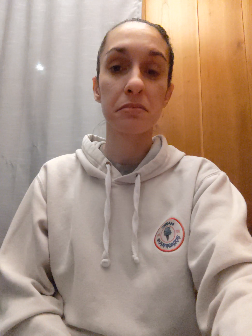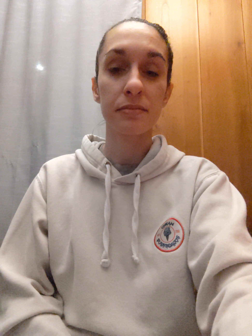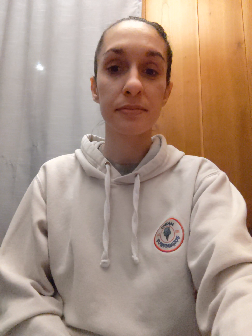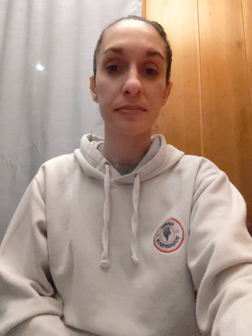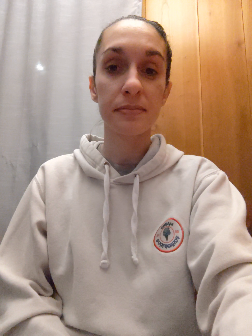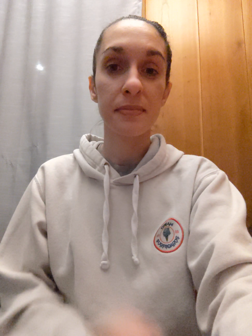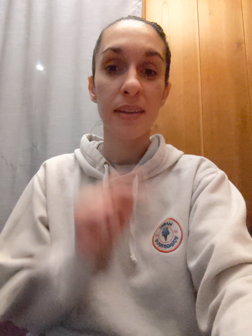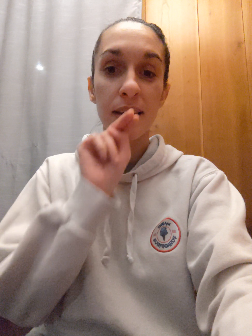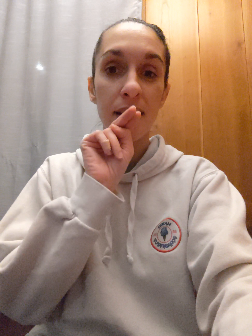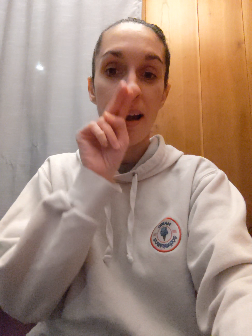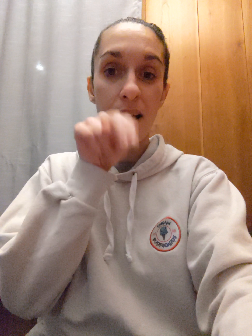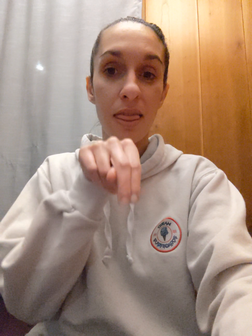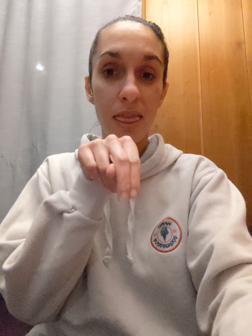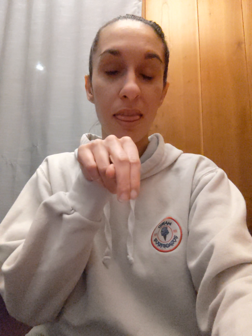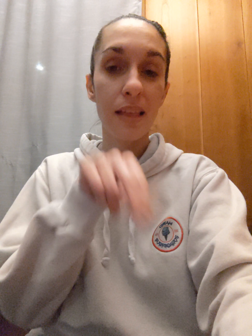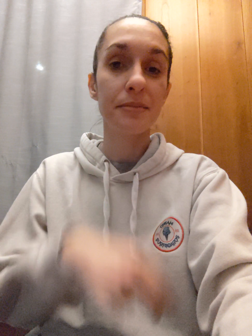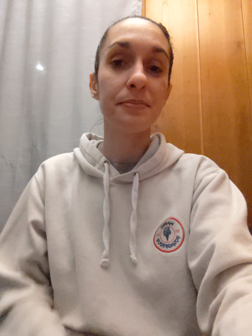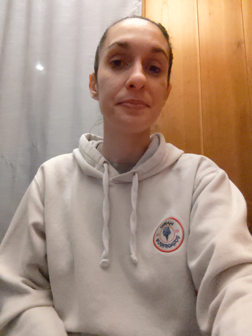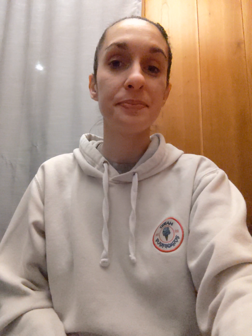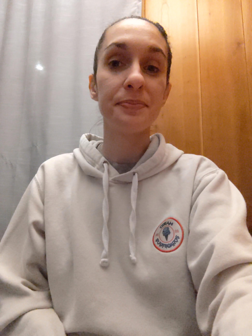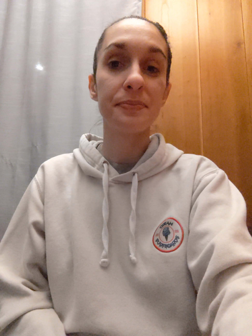tongue